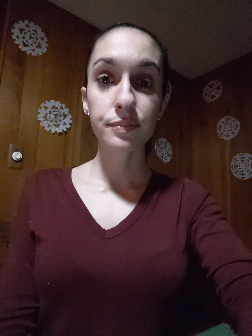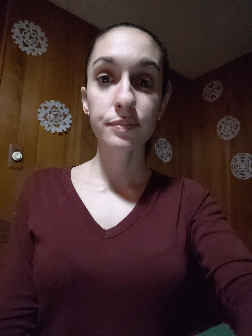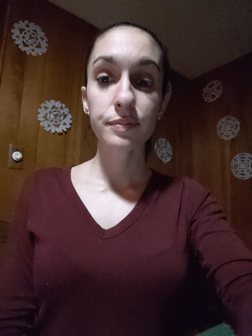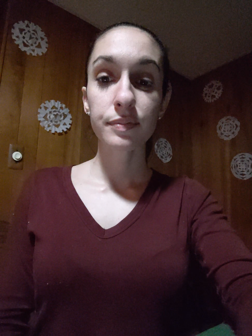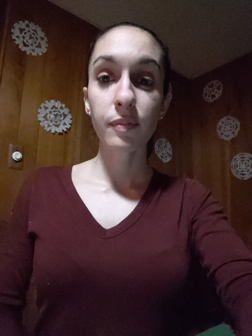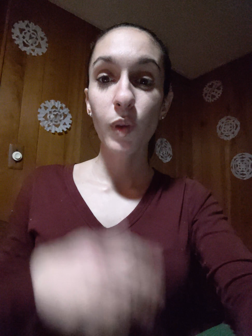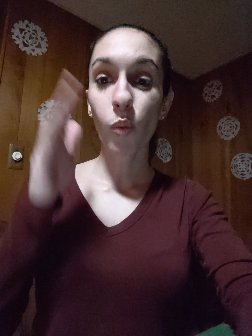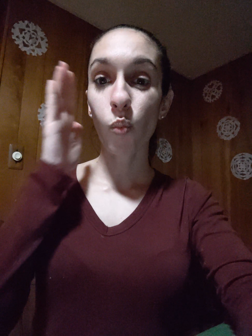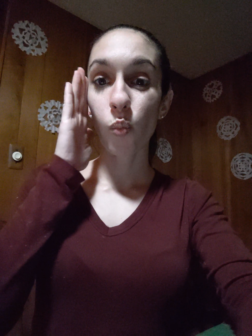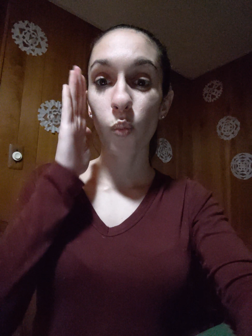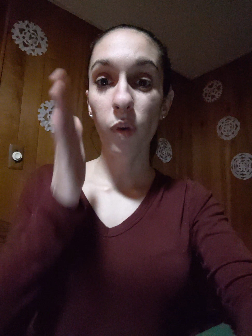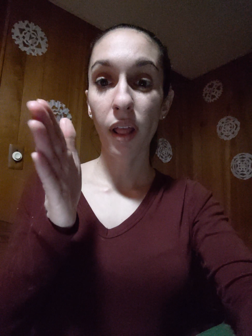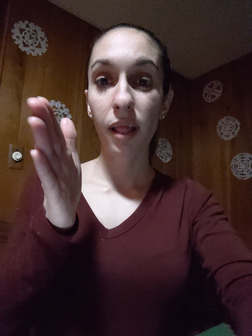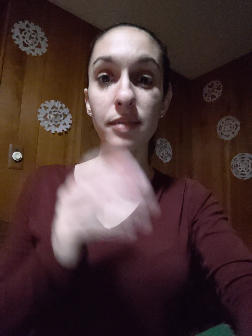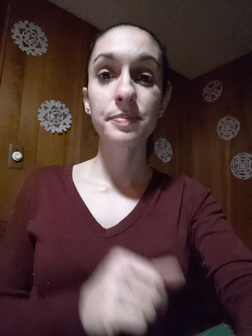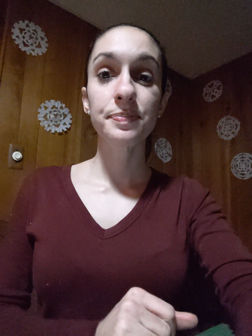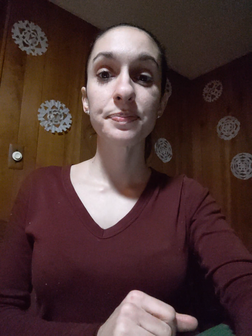will